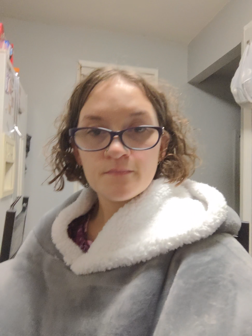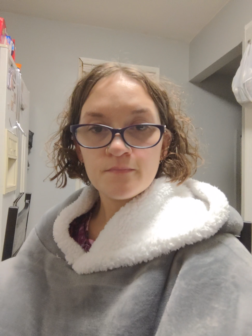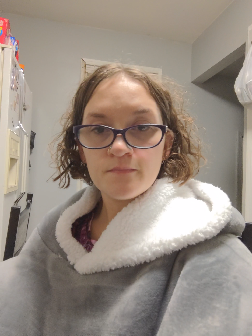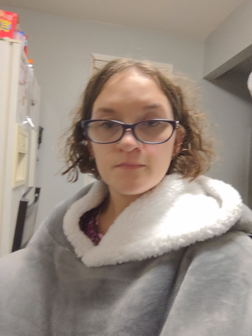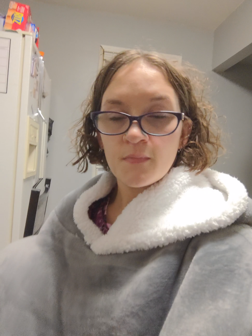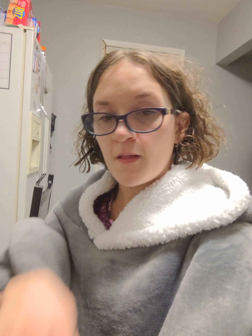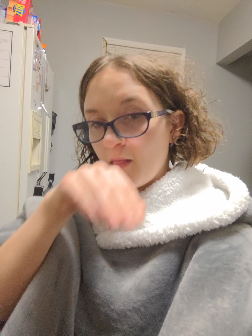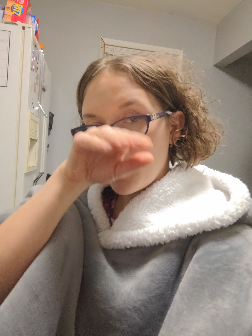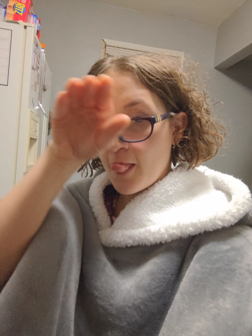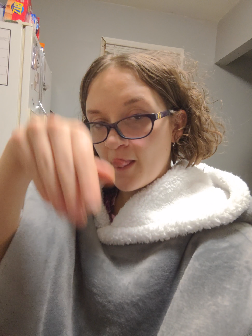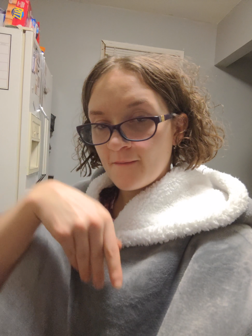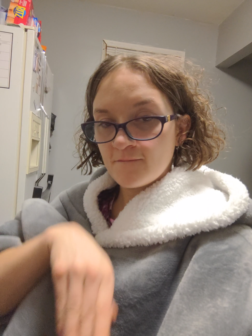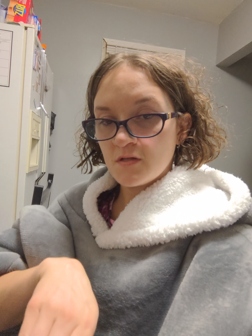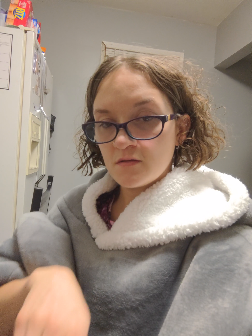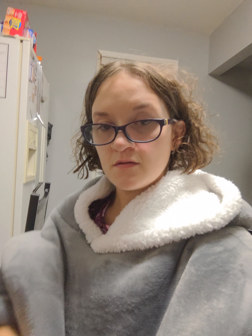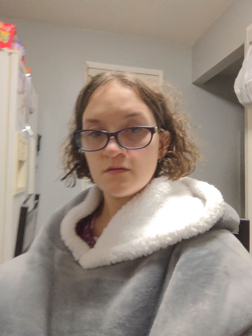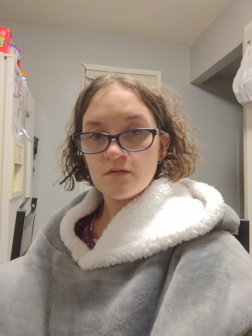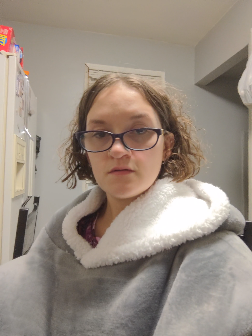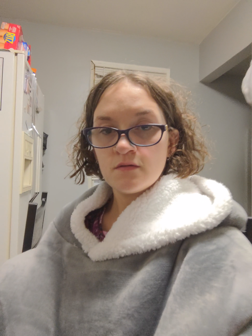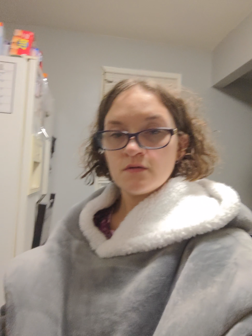elephant